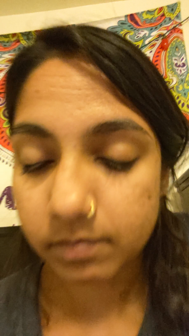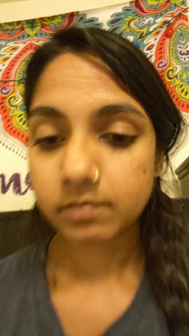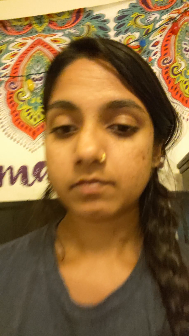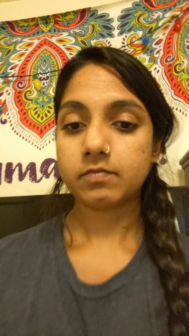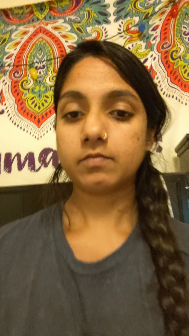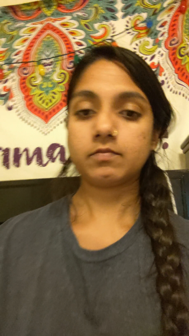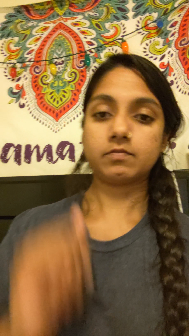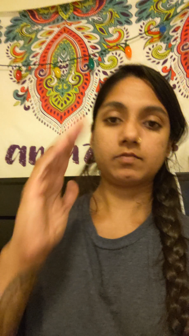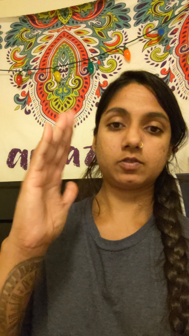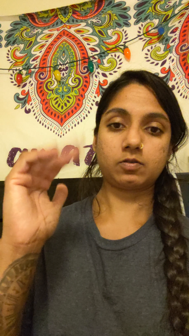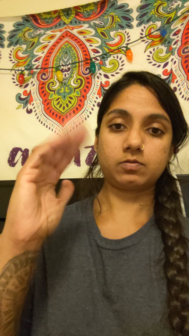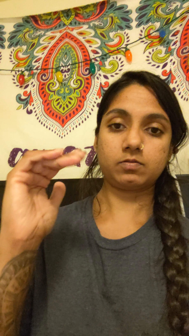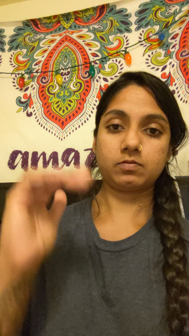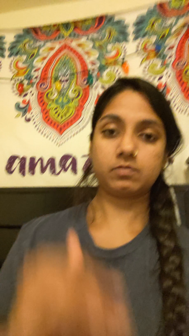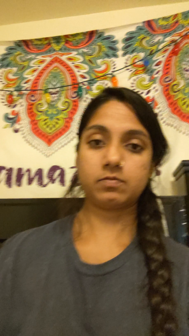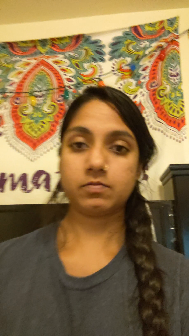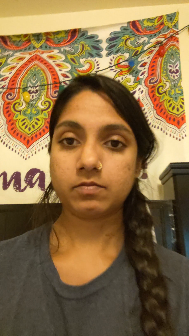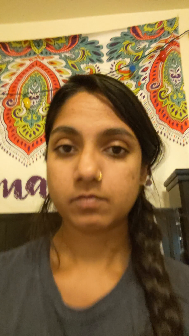downtown